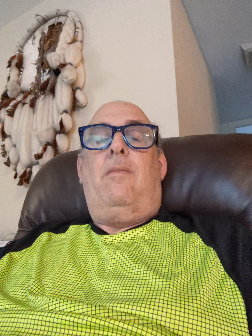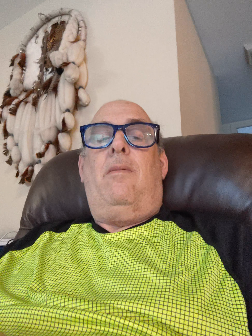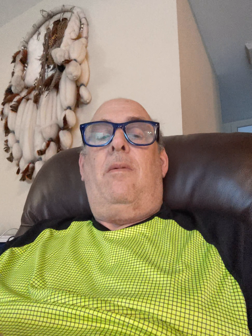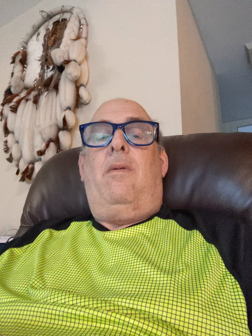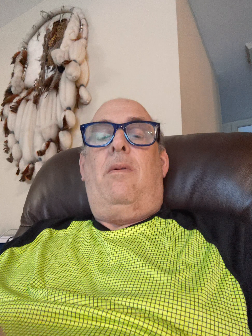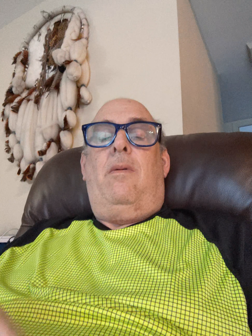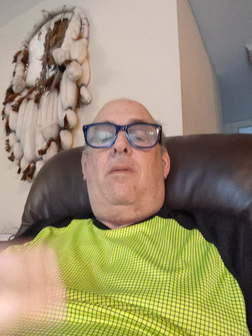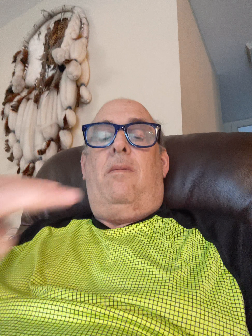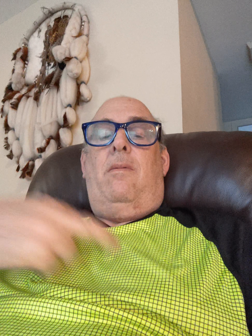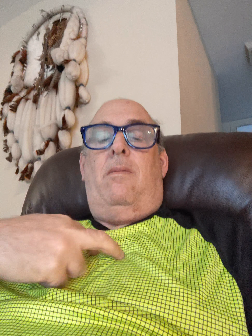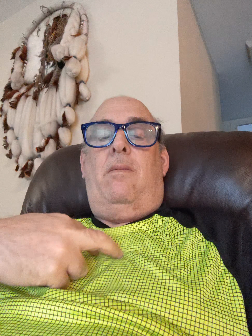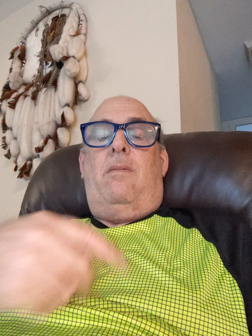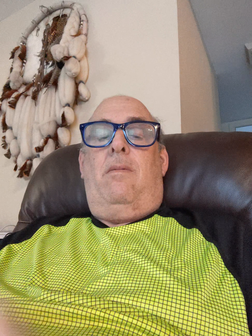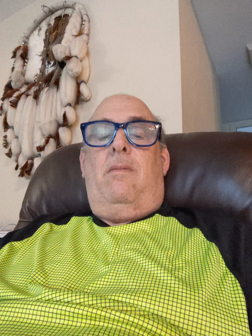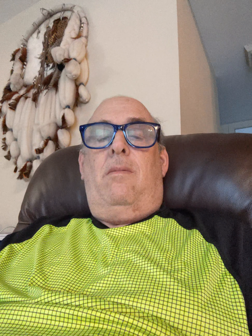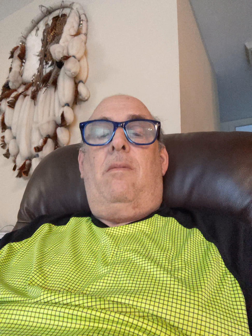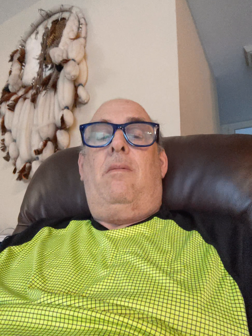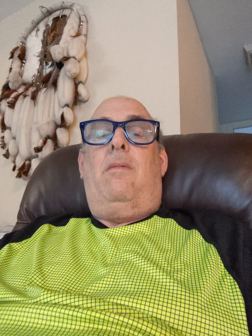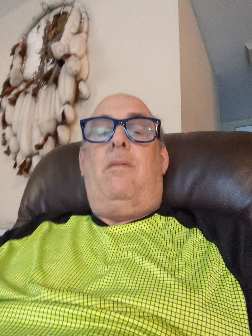have